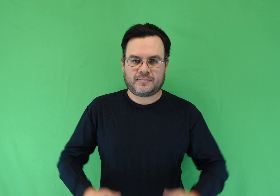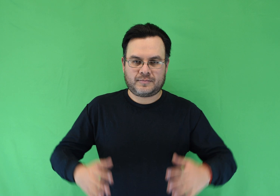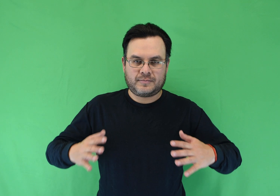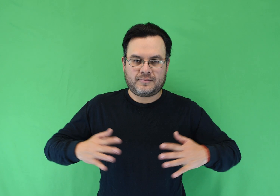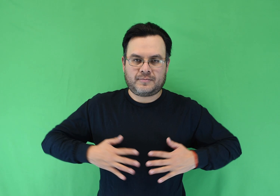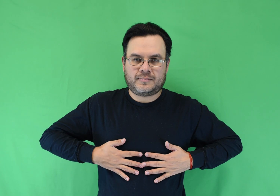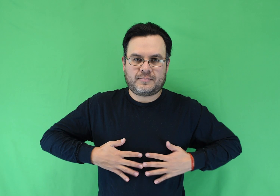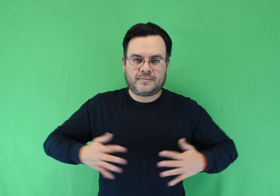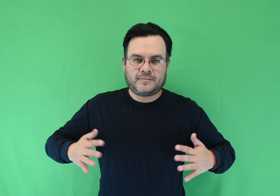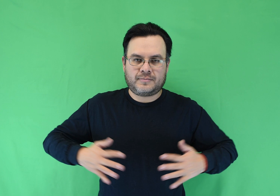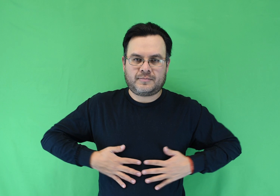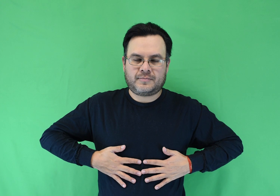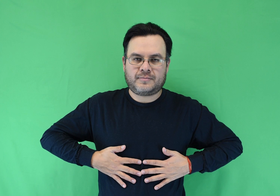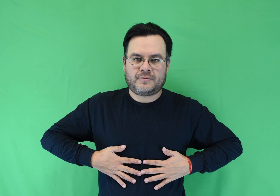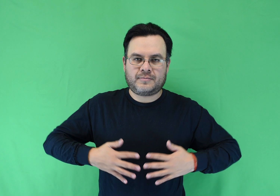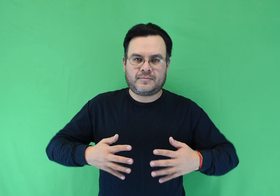estómago